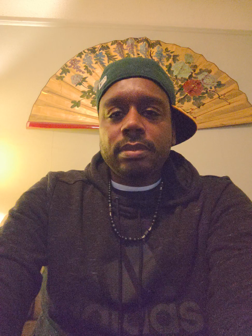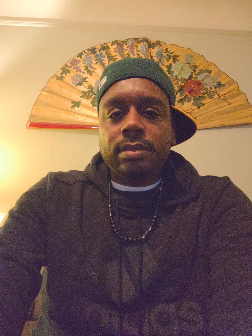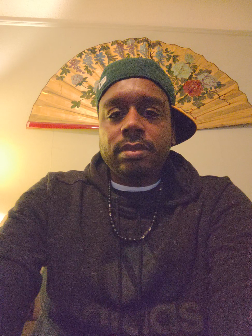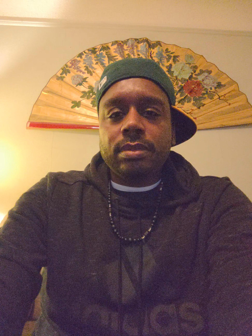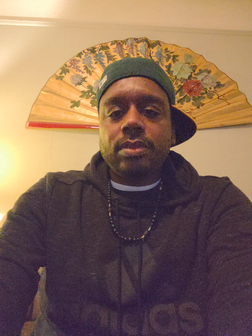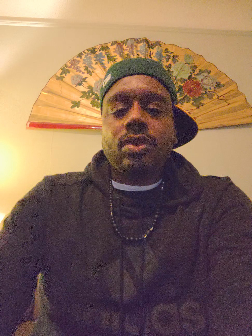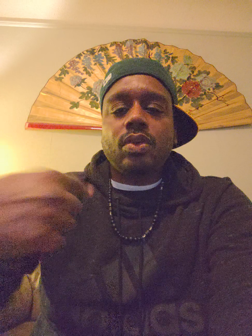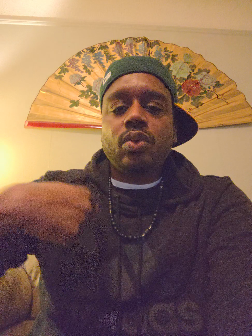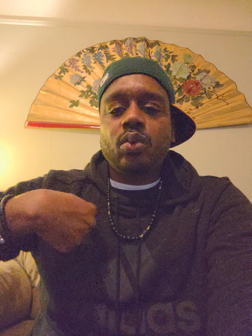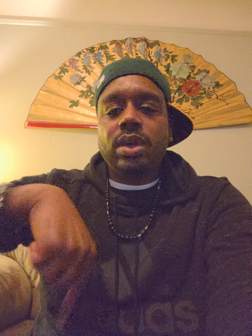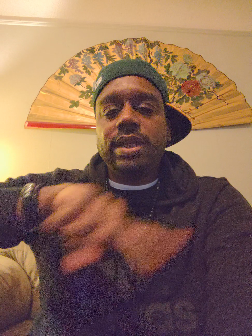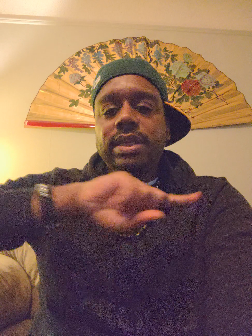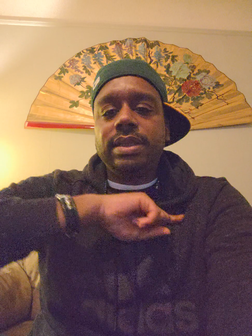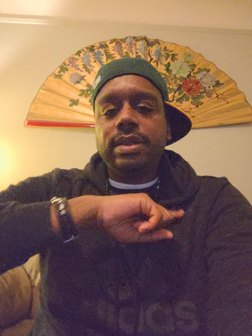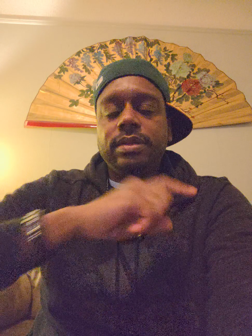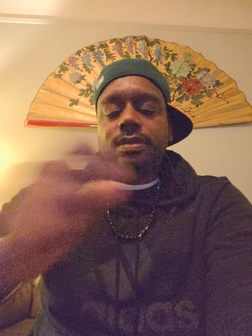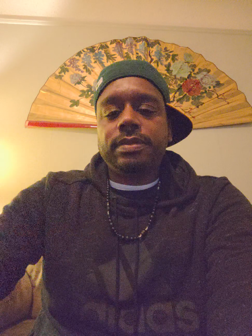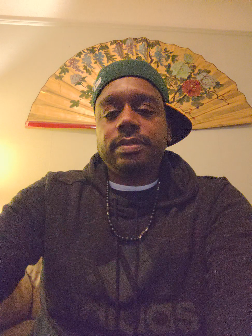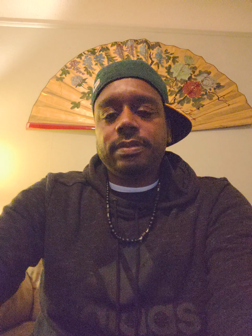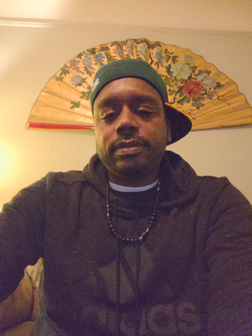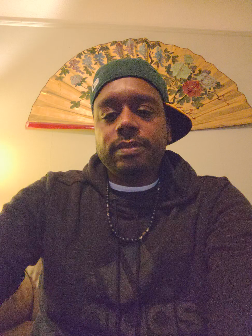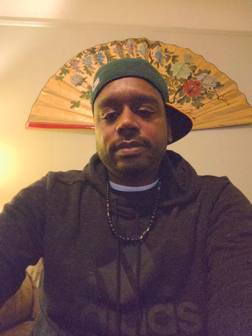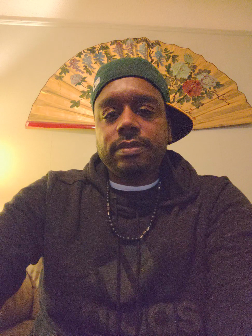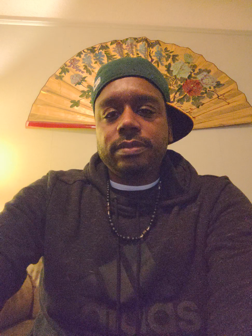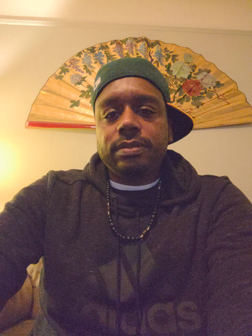we